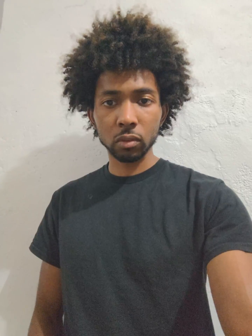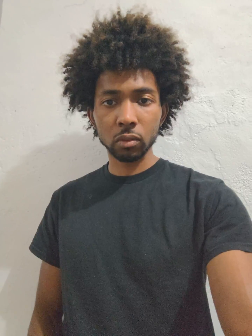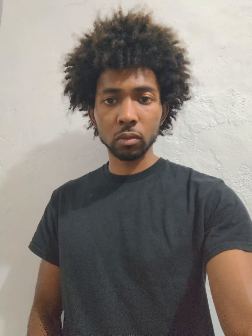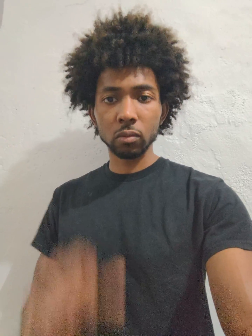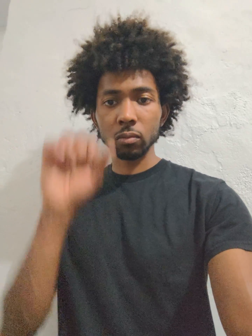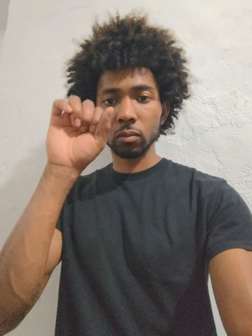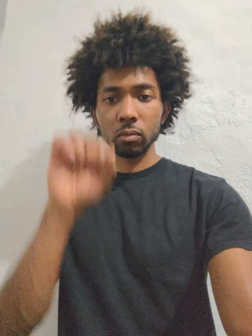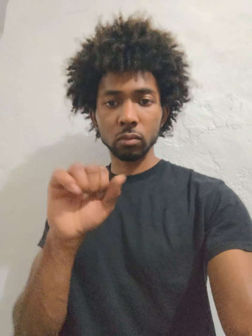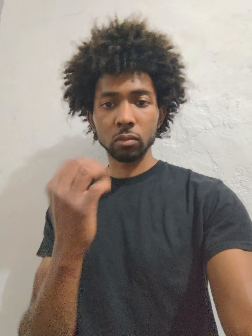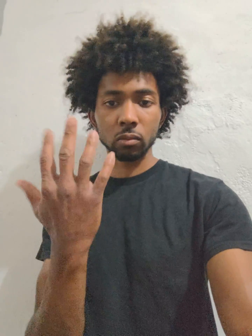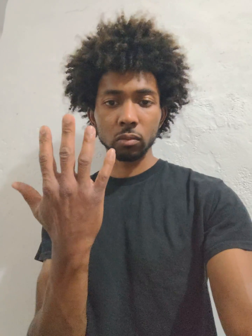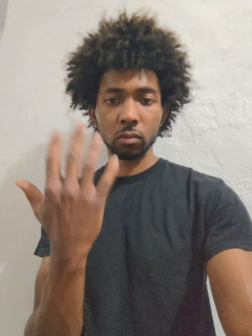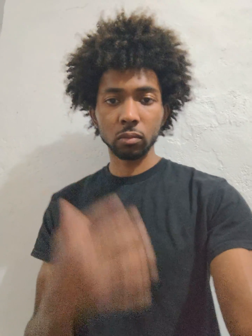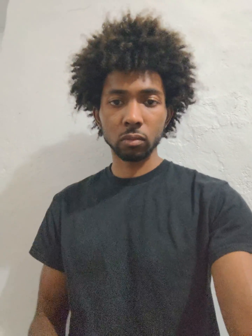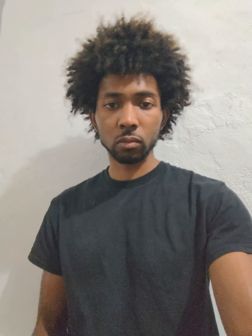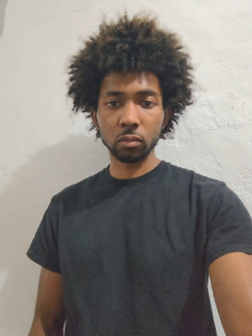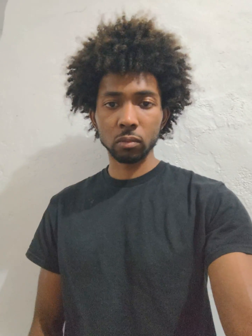gloves